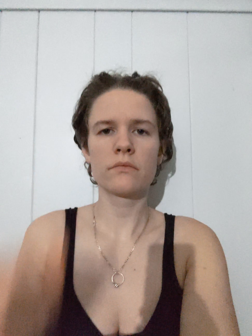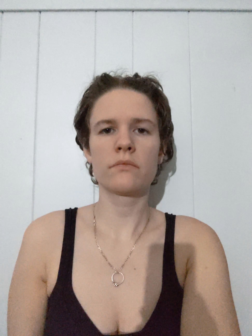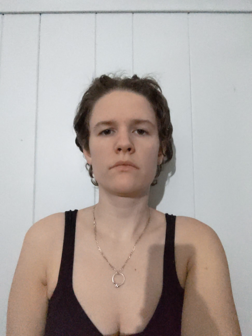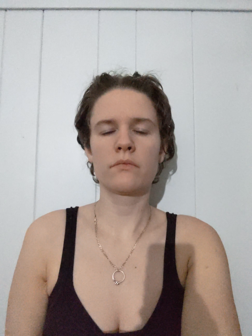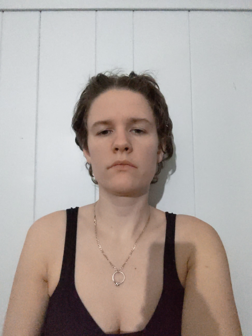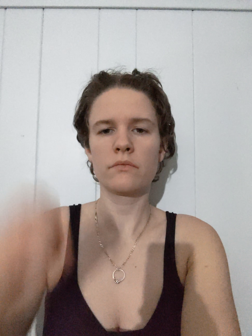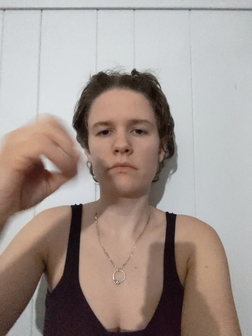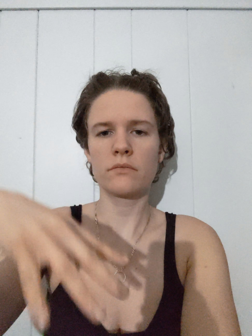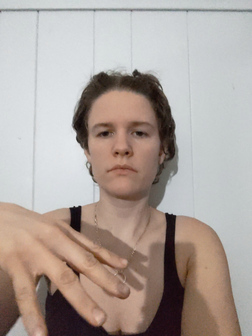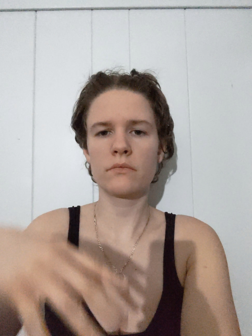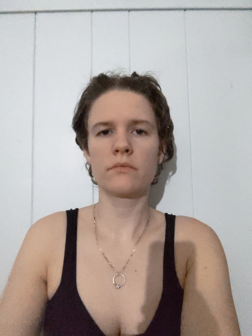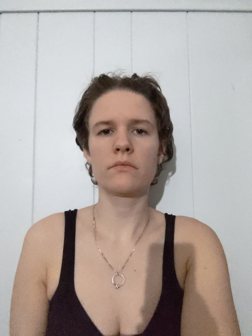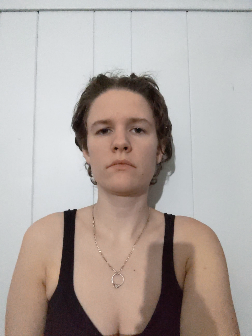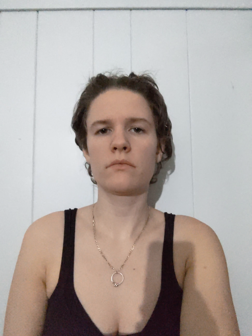drop